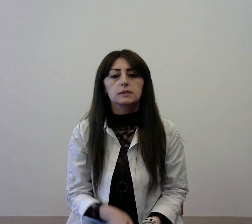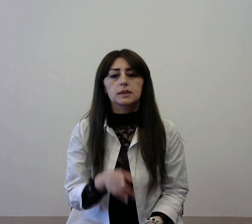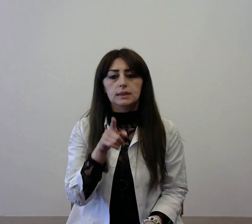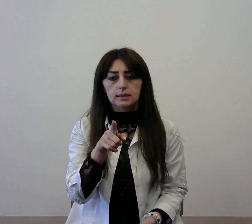siz